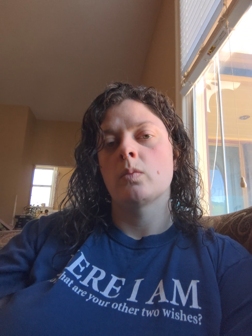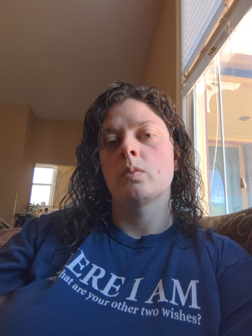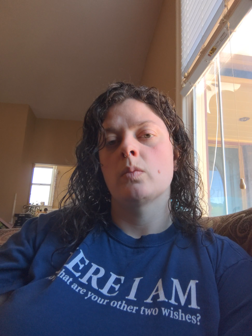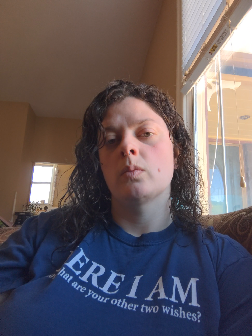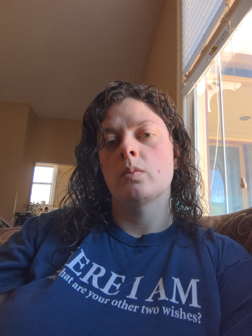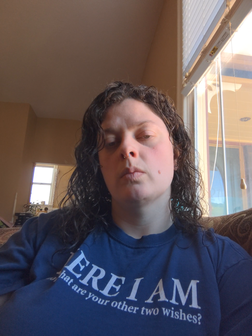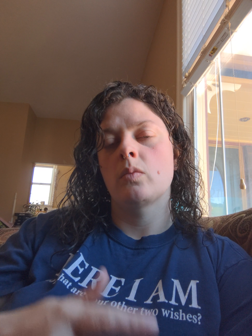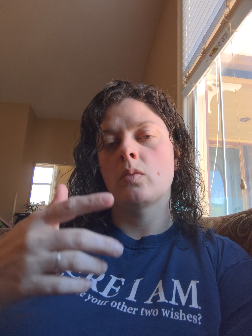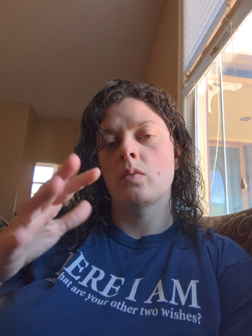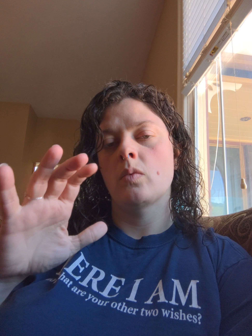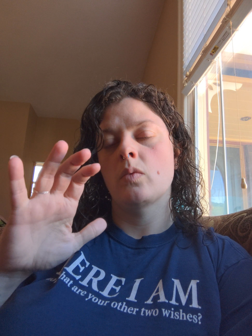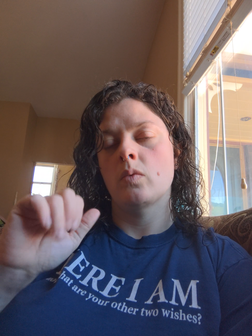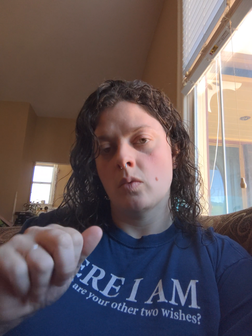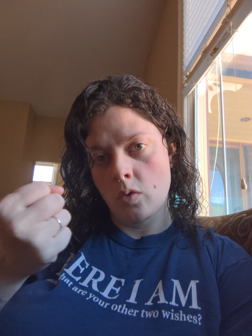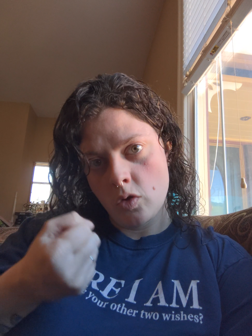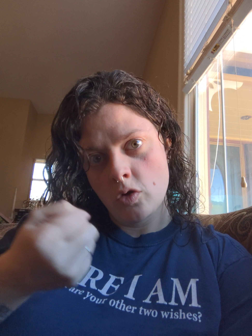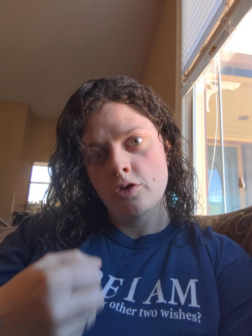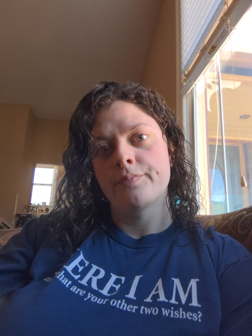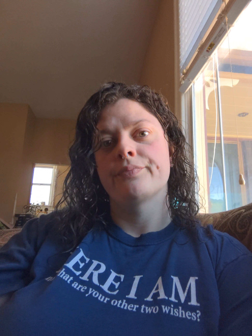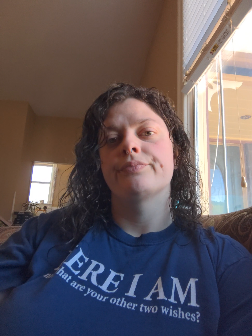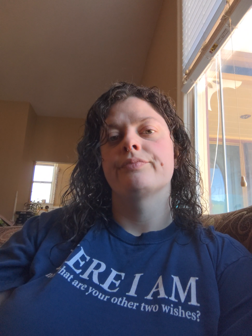car